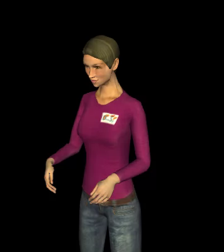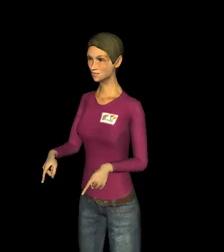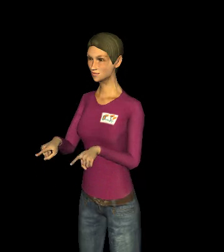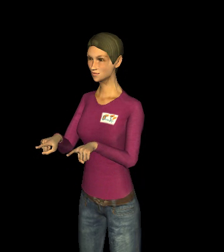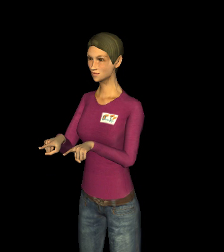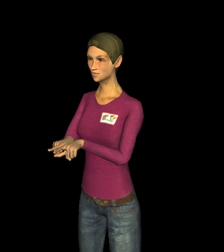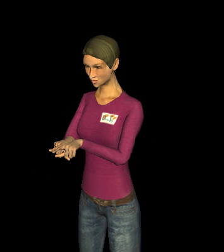نفس